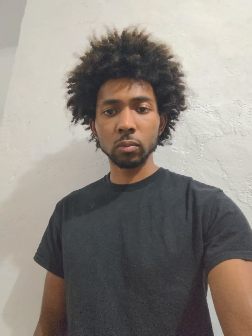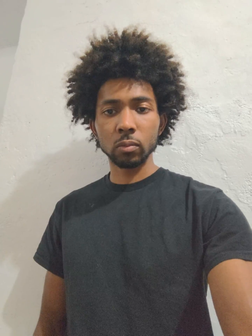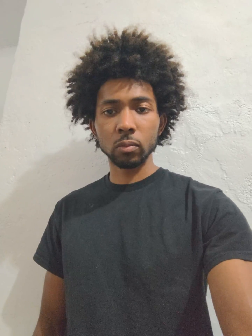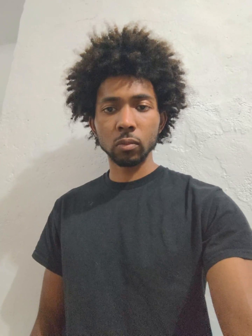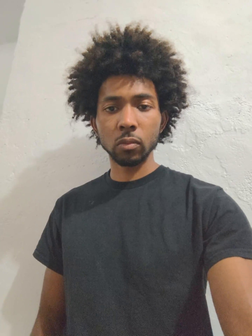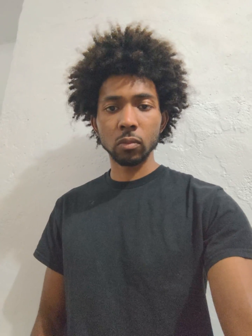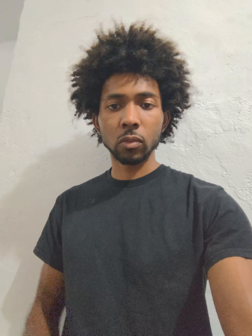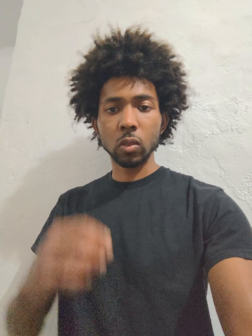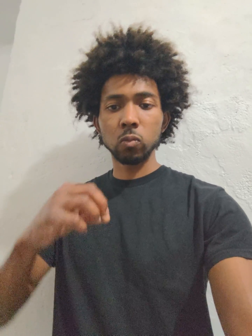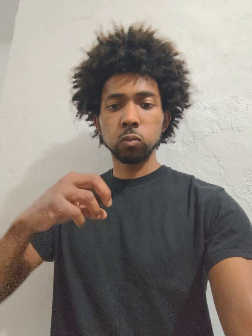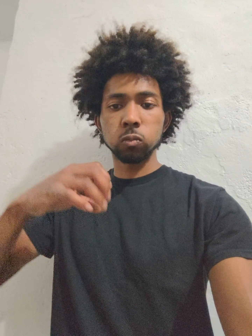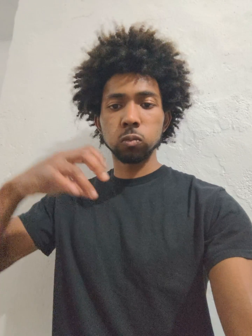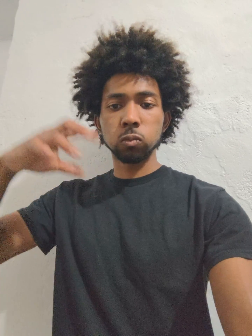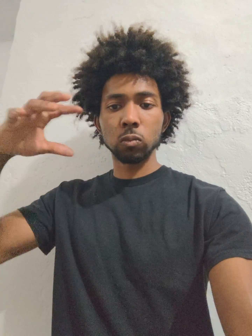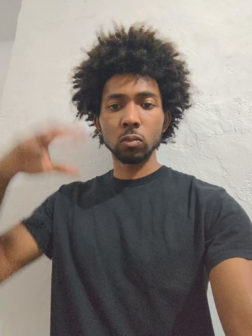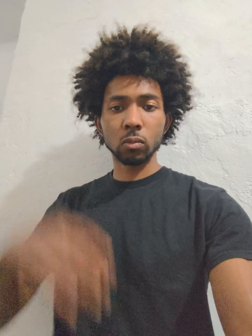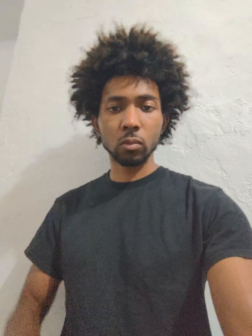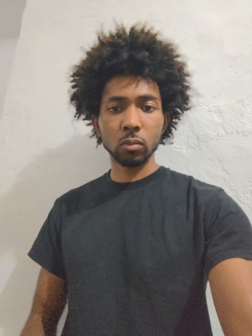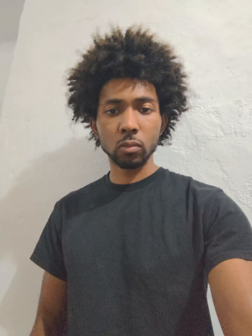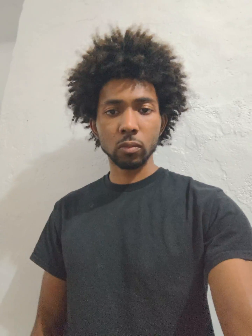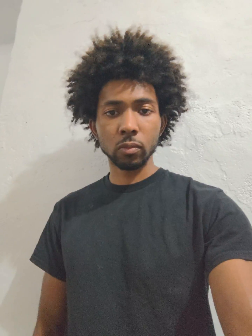bubbles